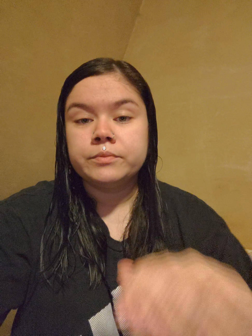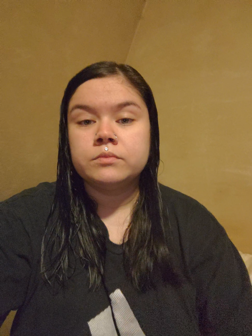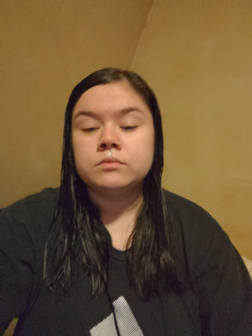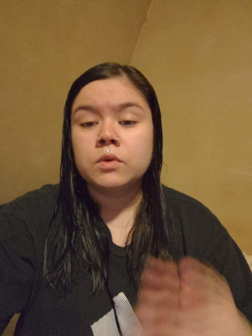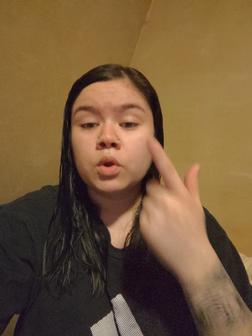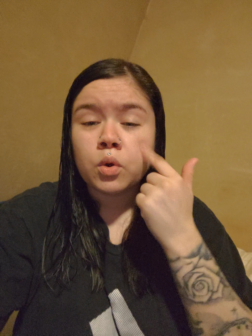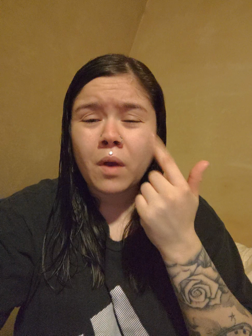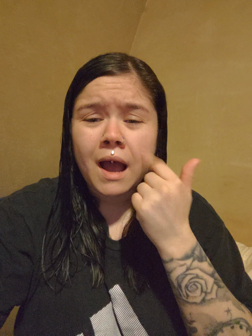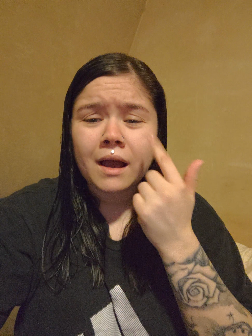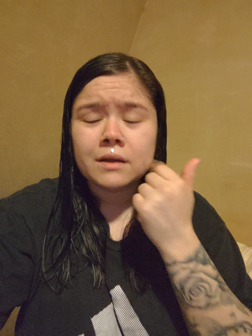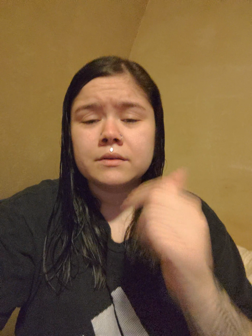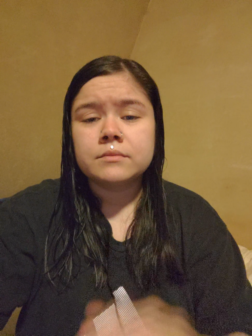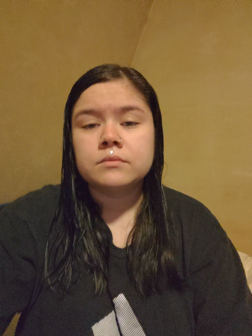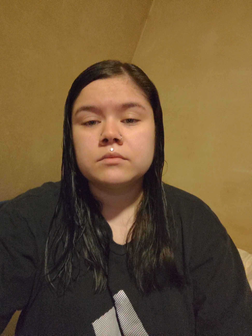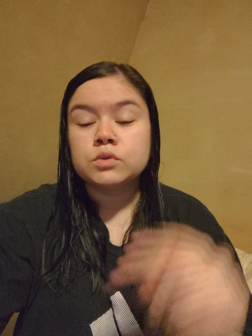cry